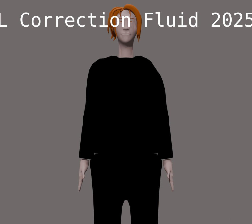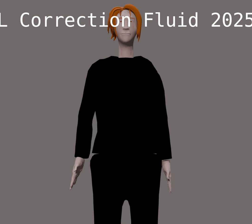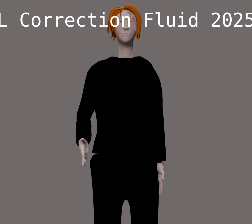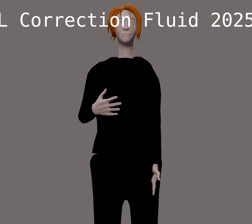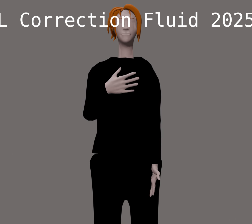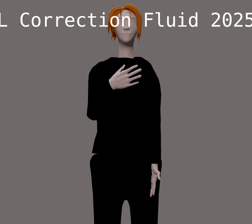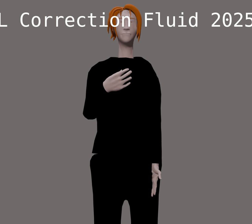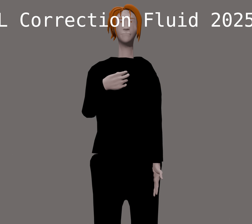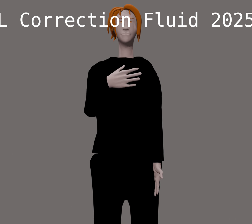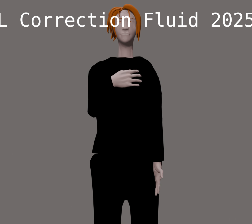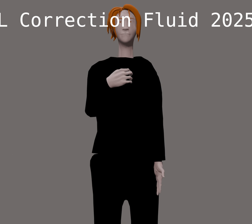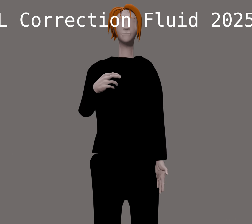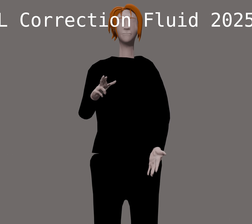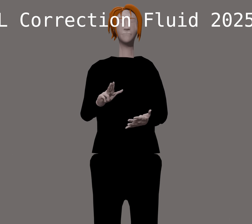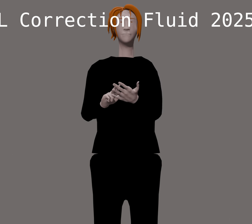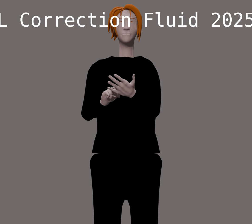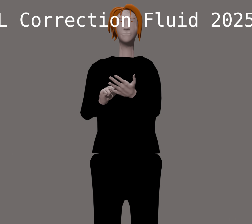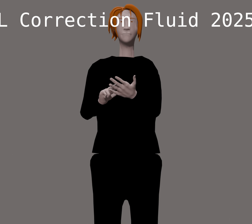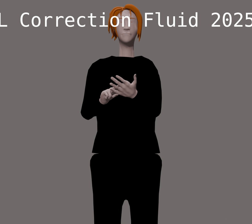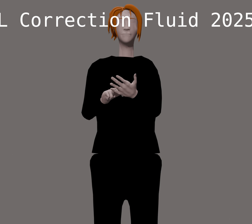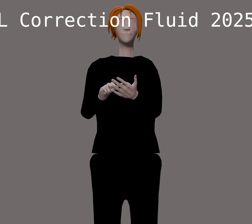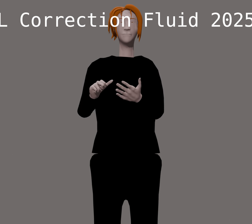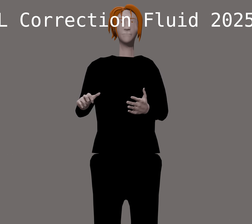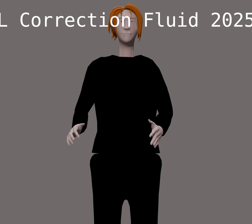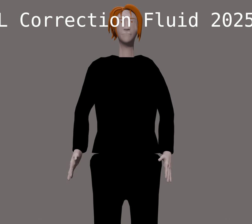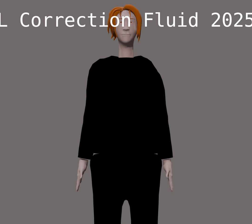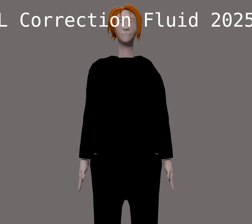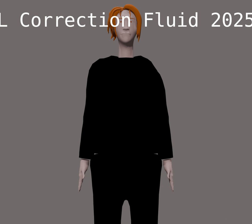Correction Fluid